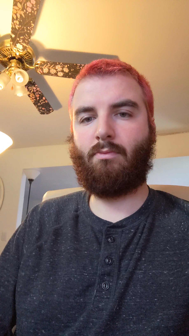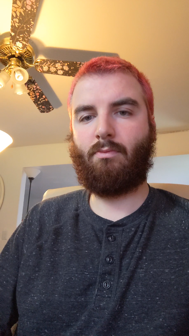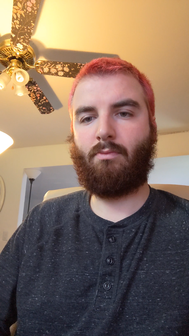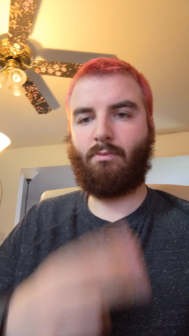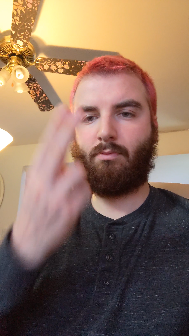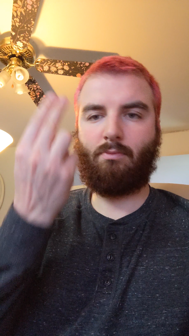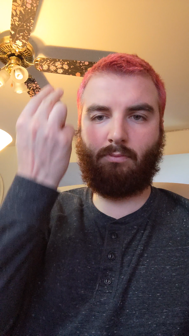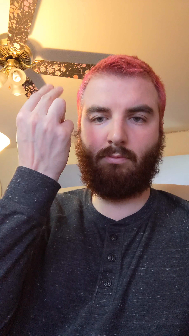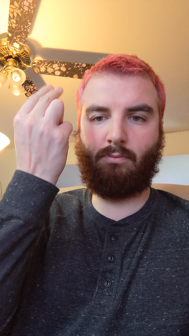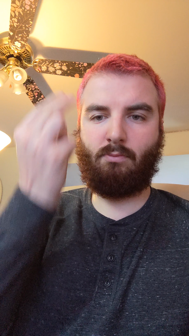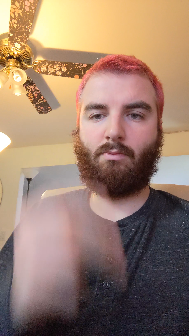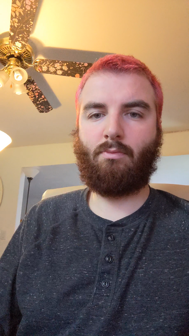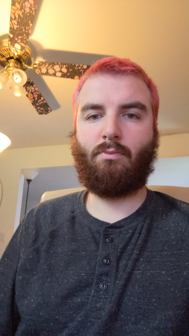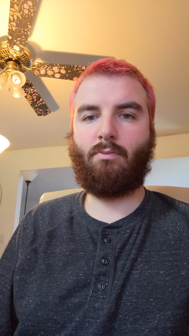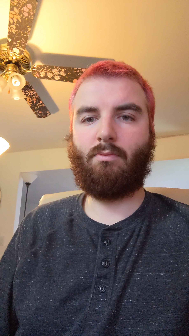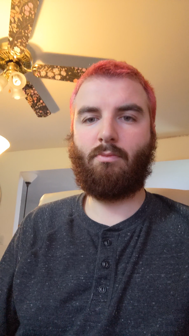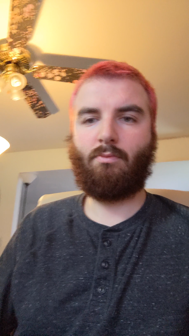bunny